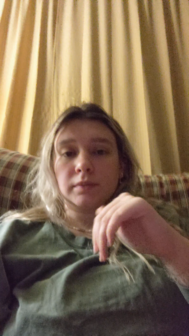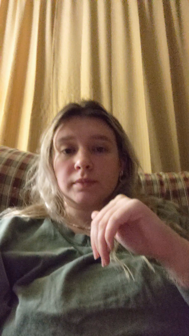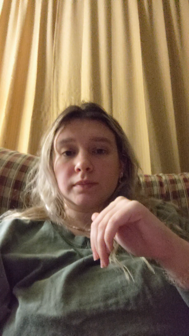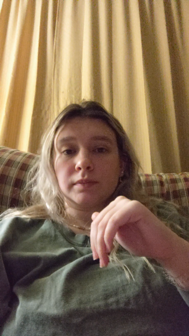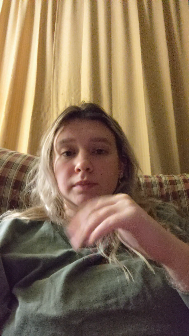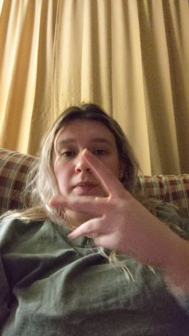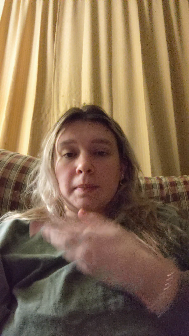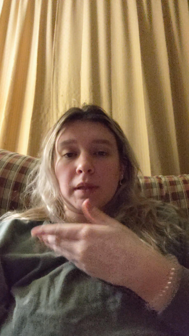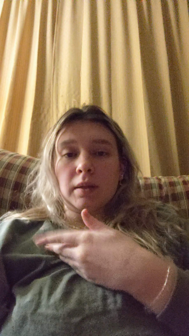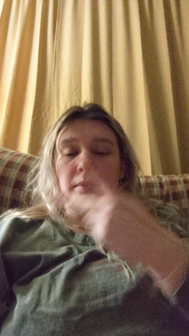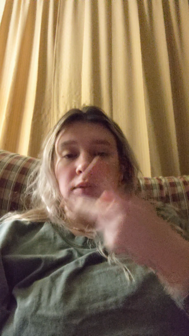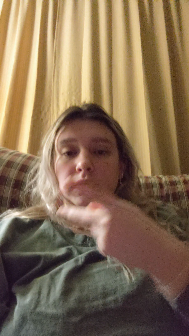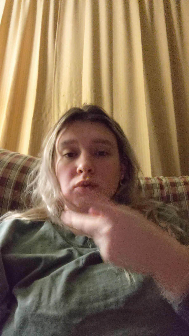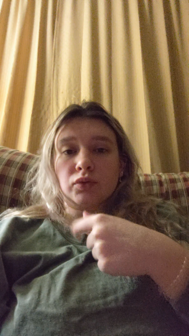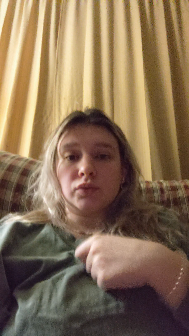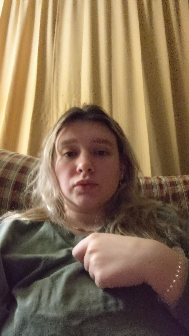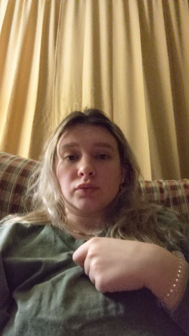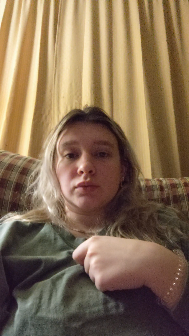babysitter